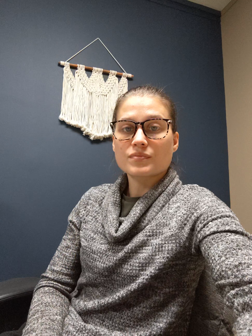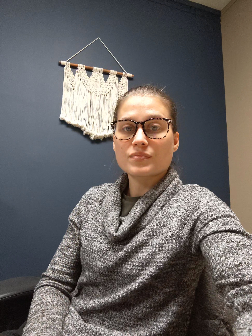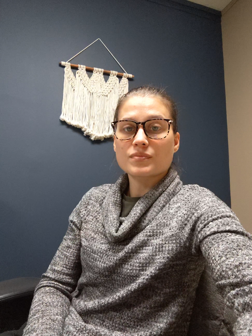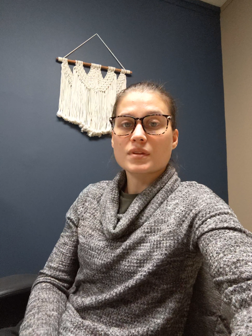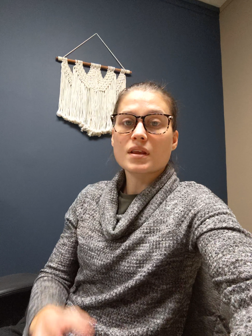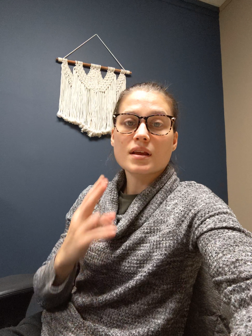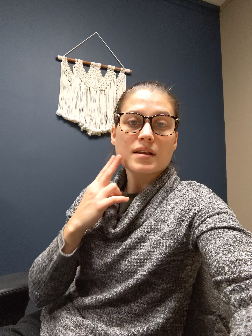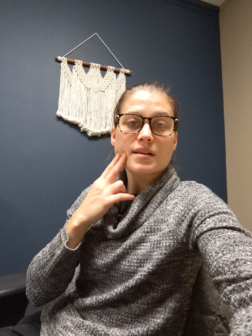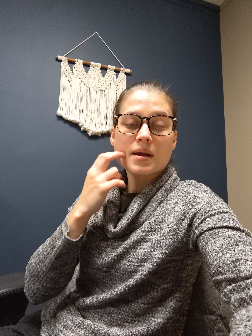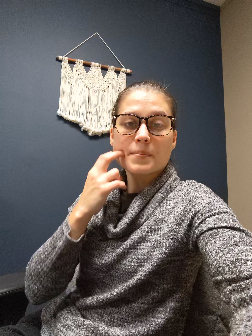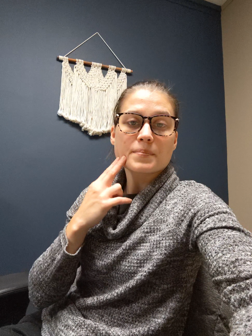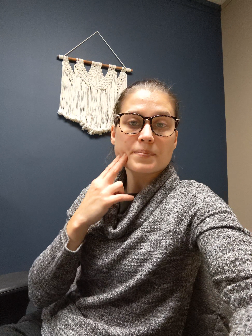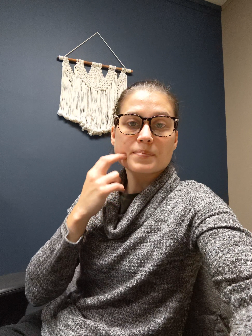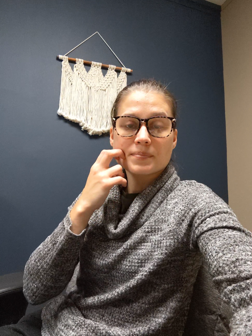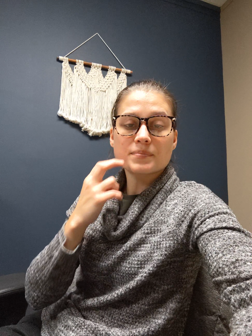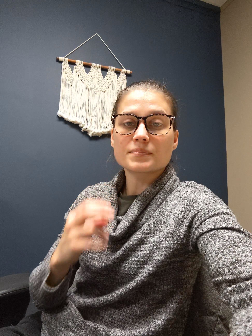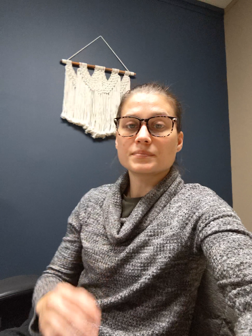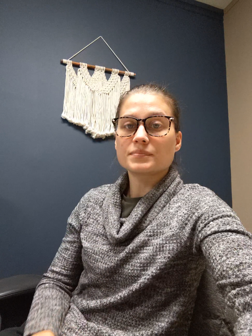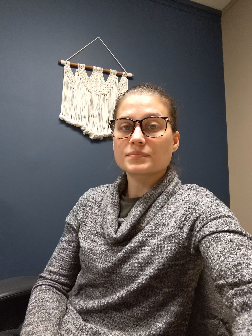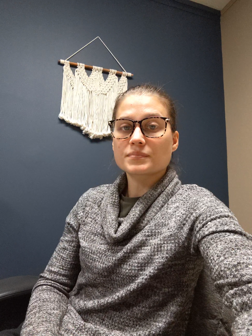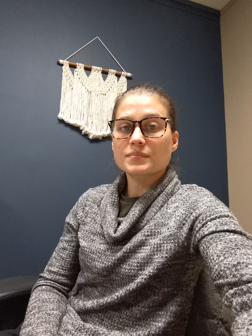gum